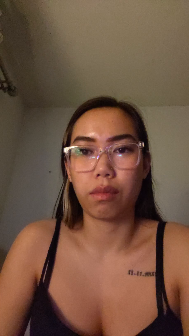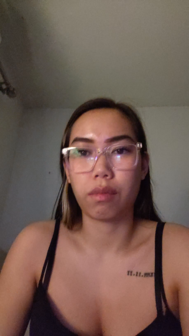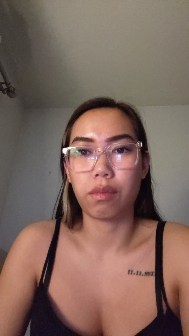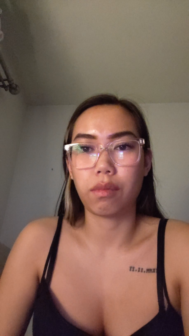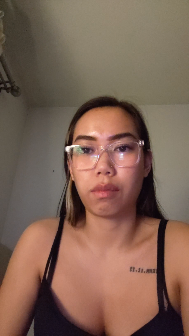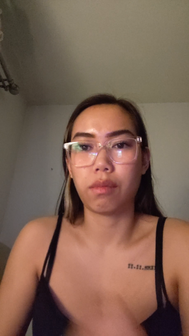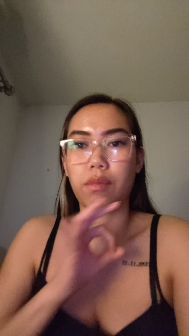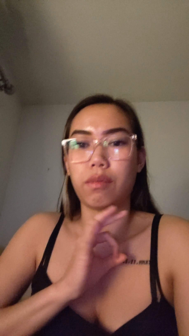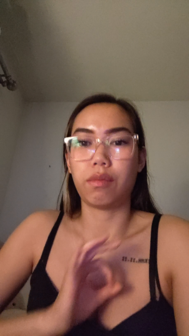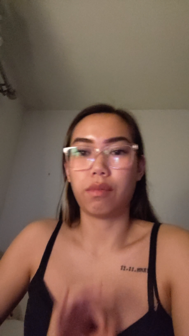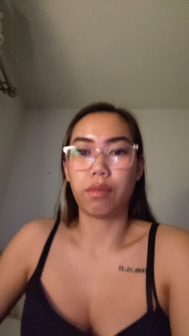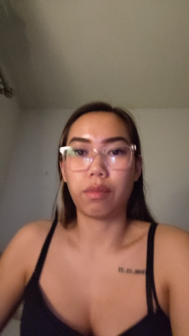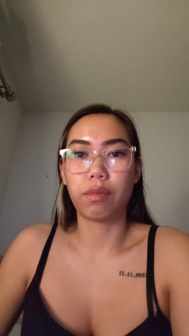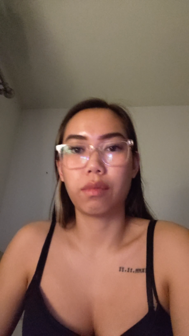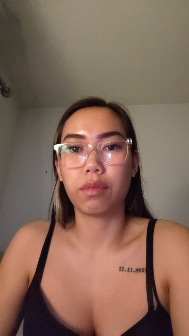button